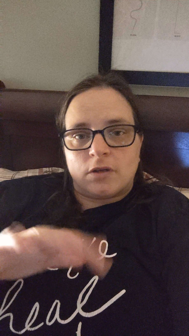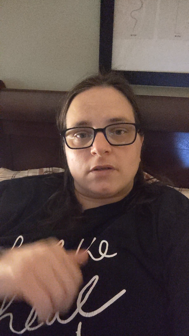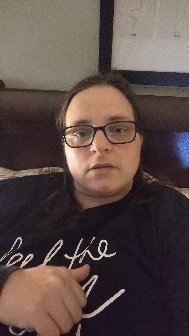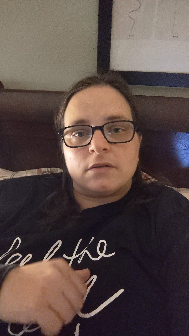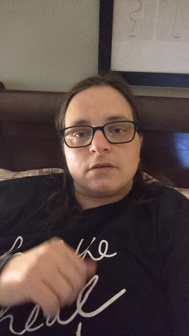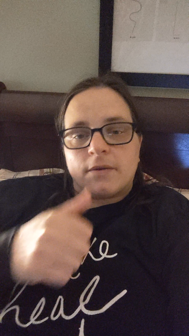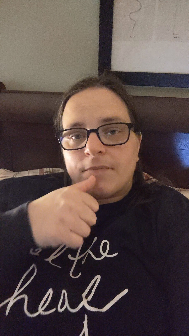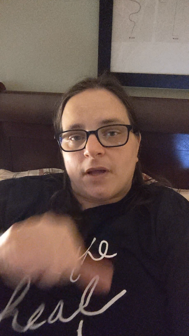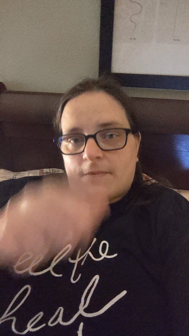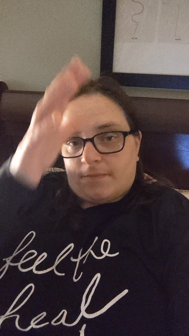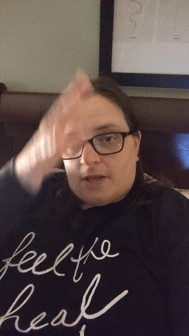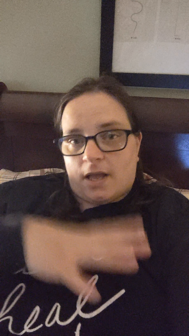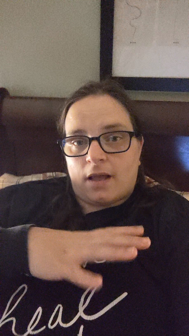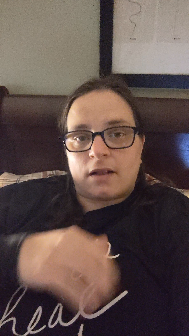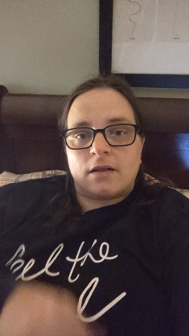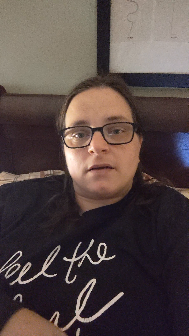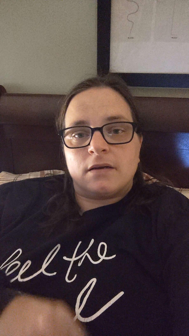mailman